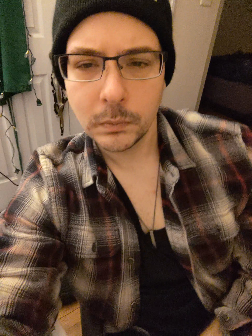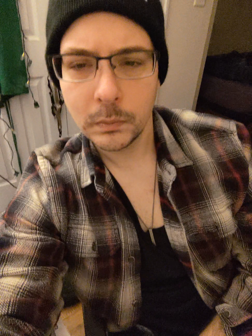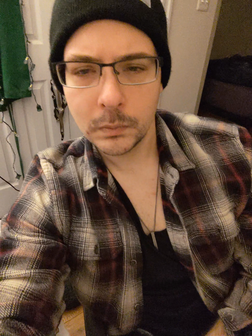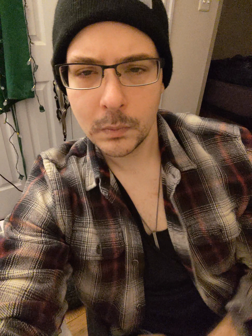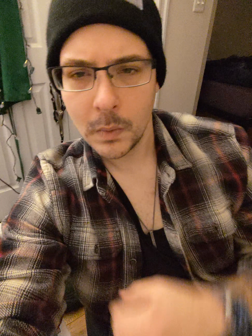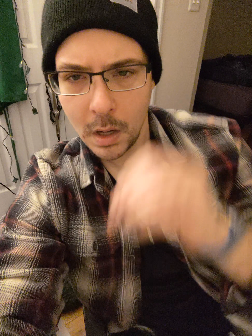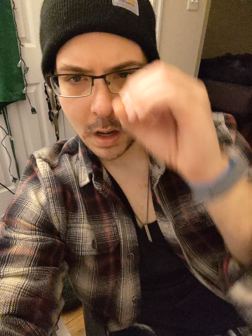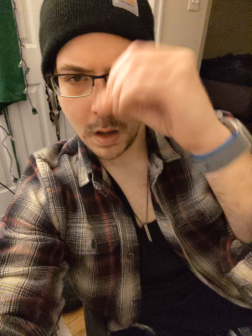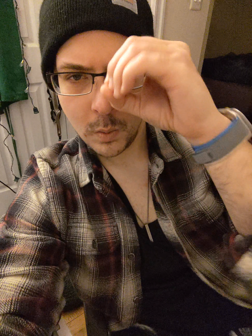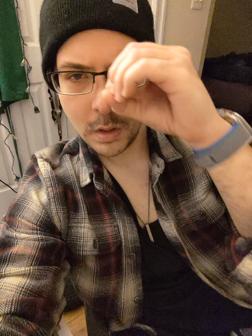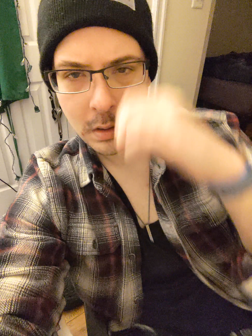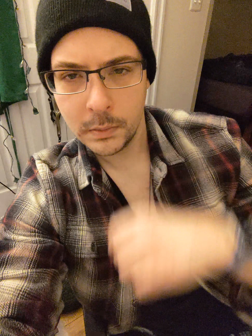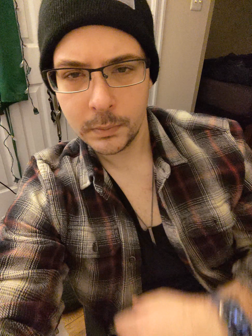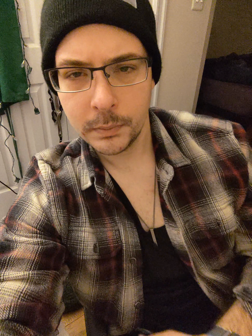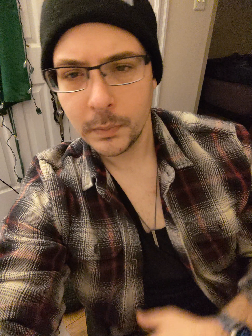owl